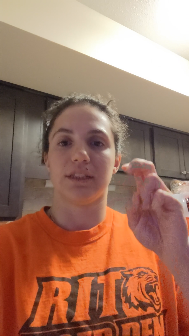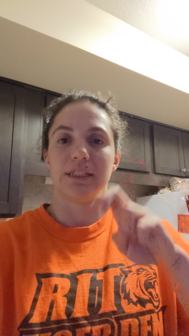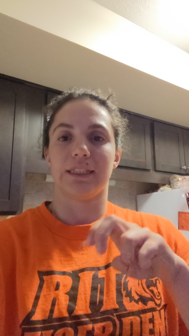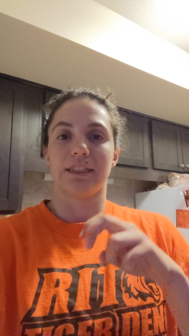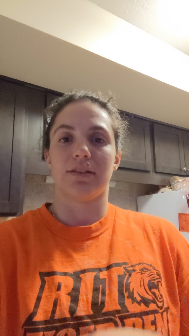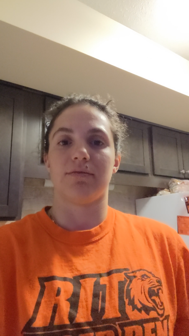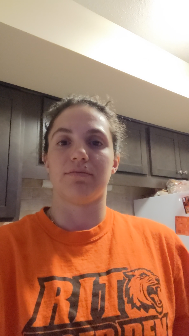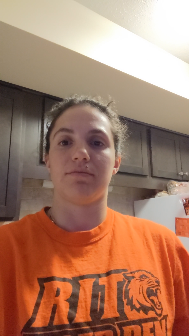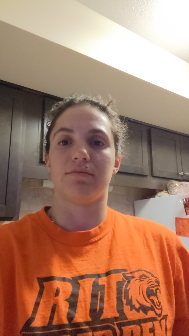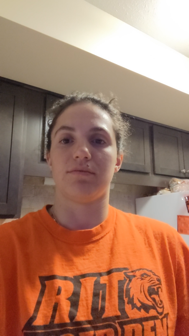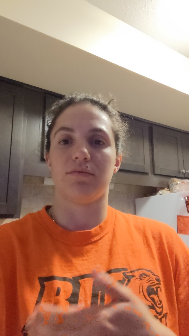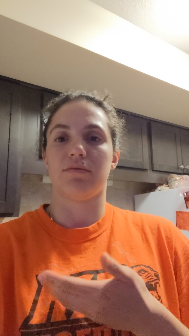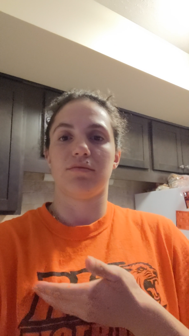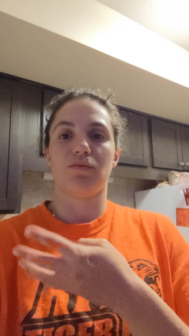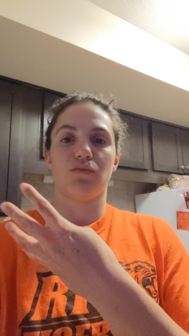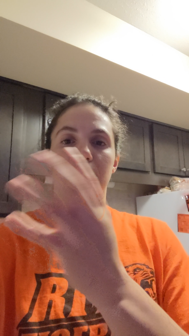crib